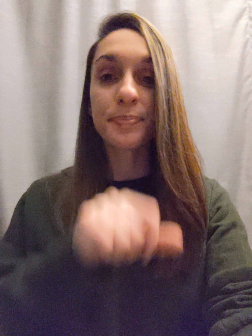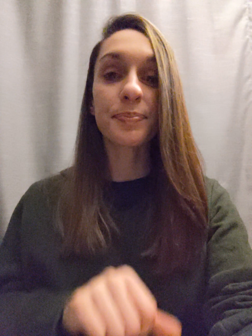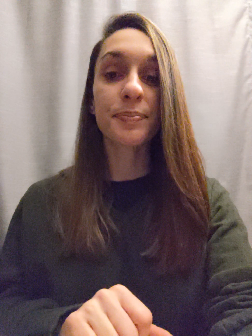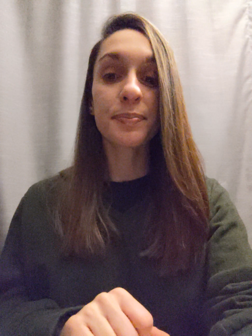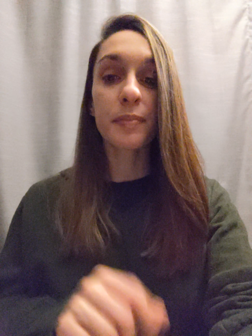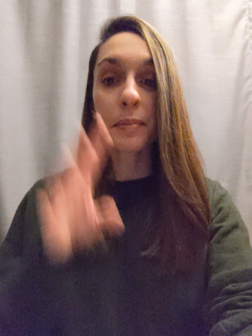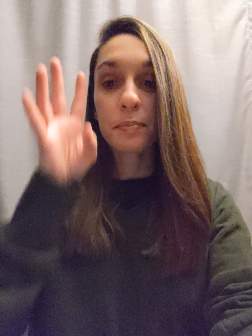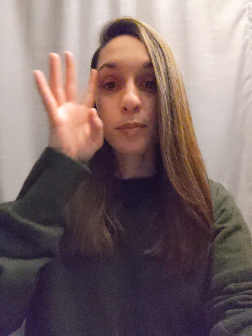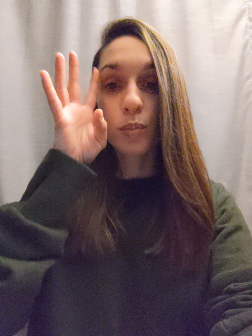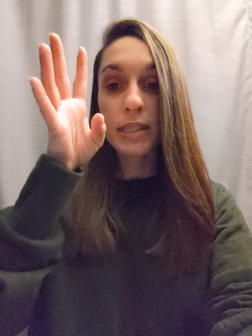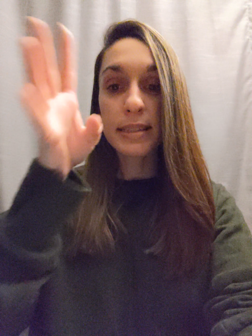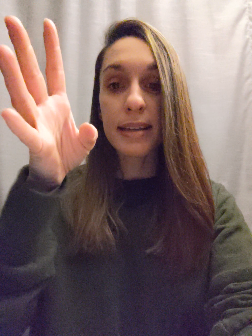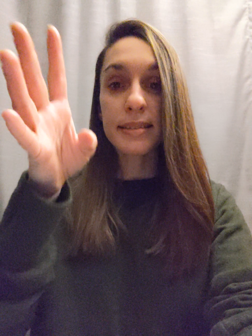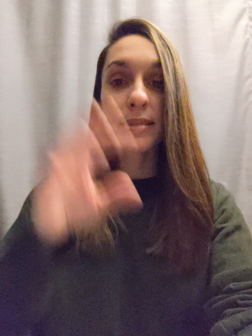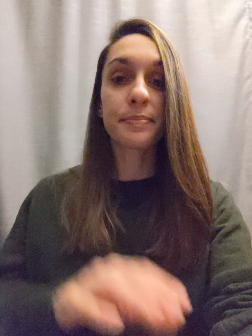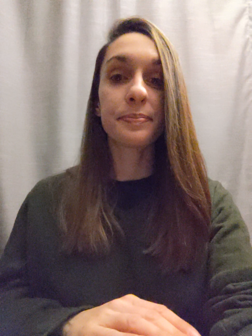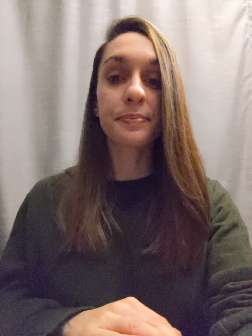pretend